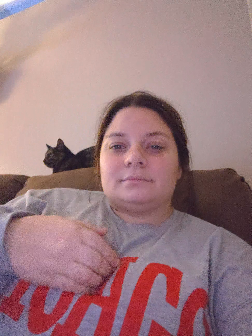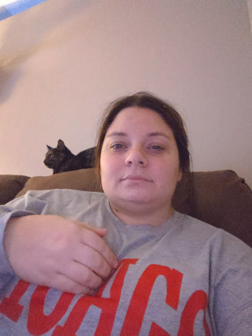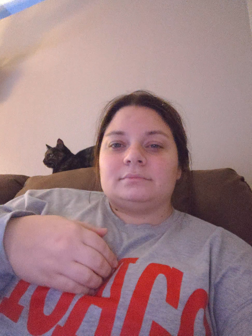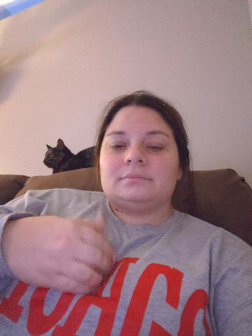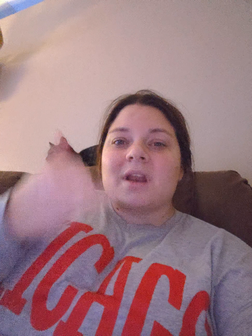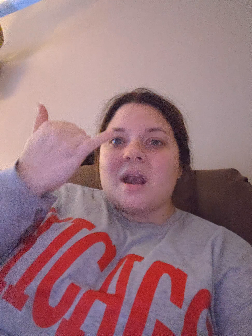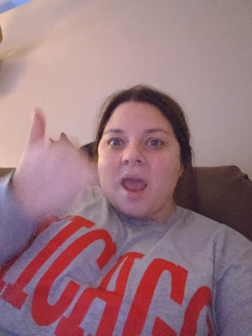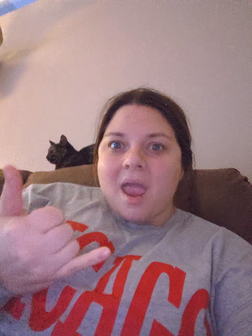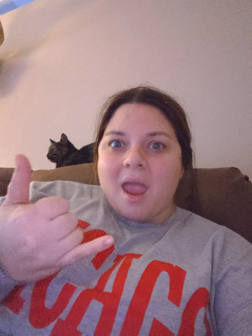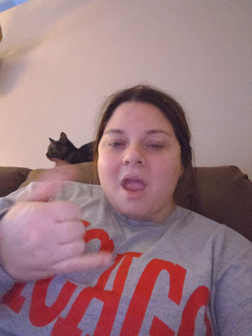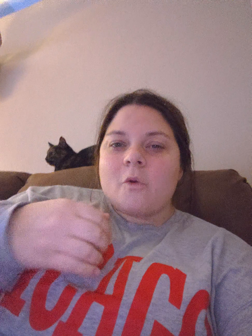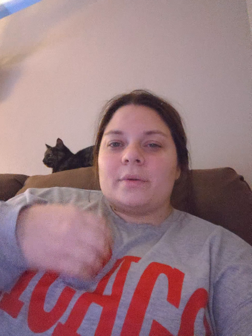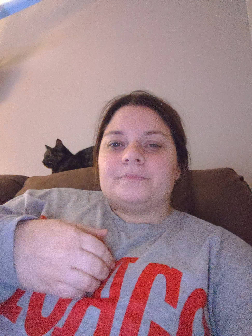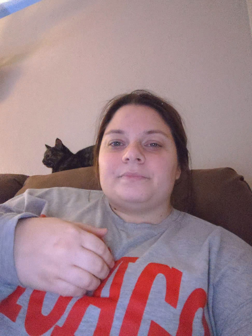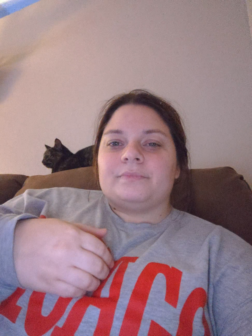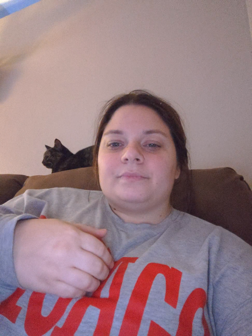now